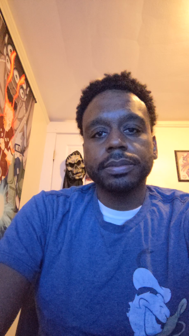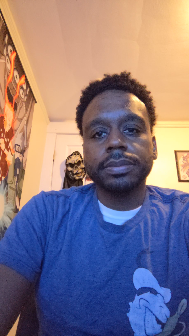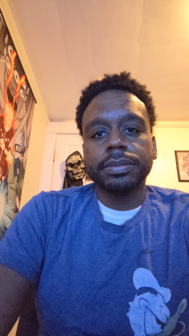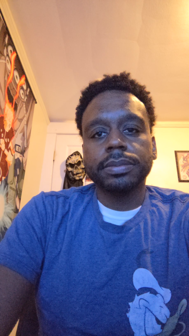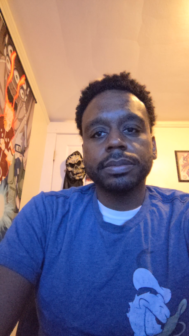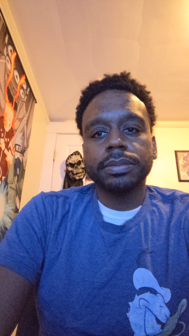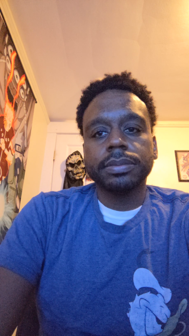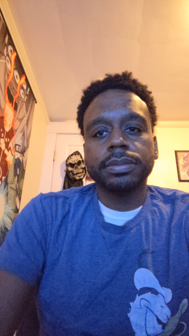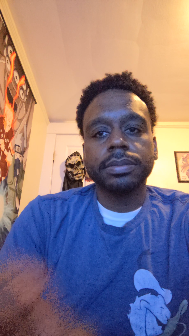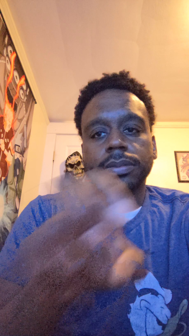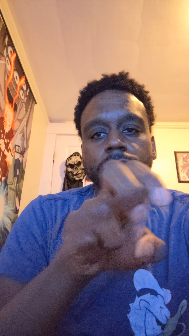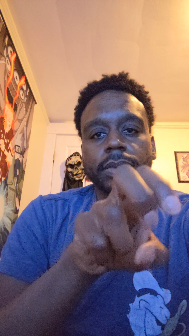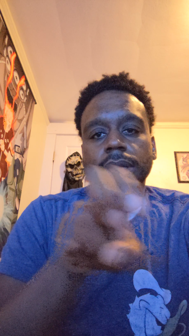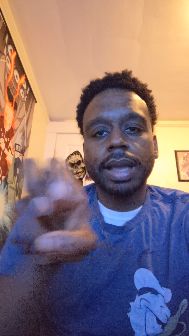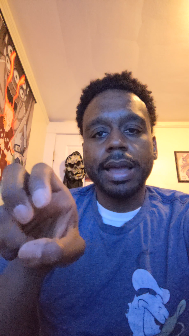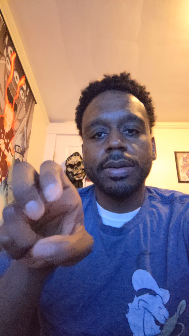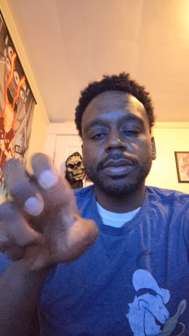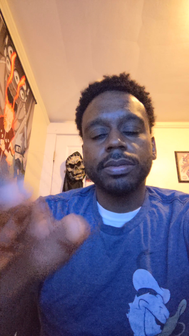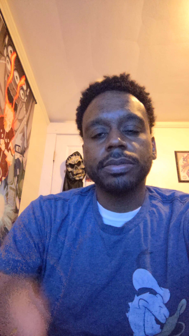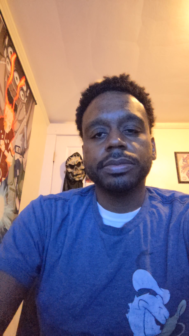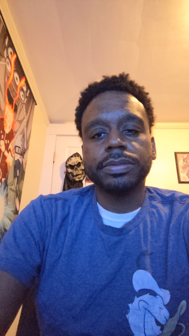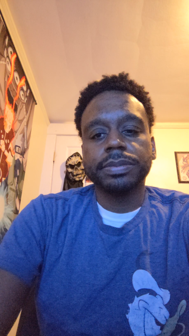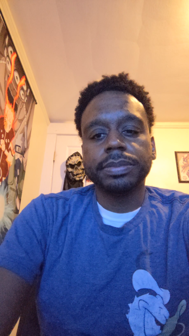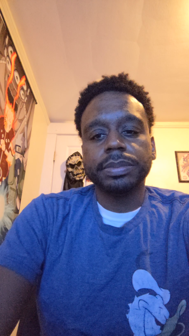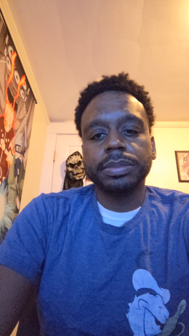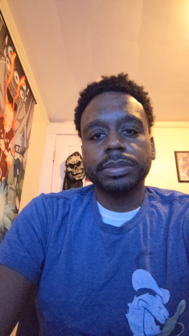couch